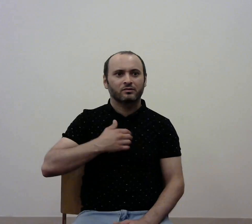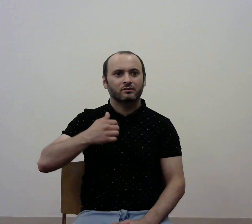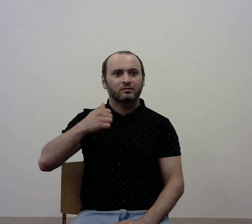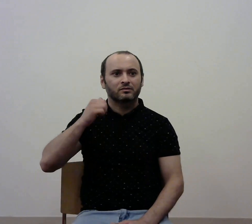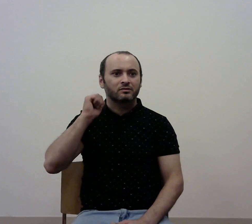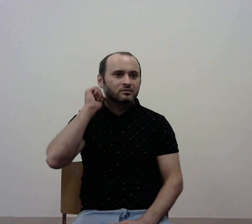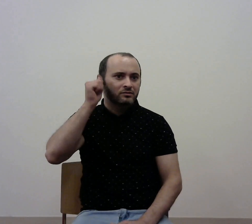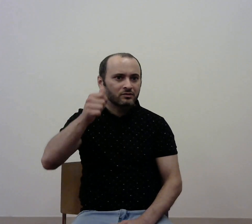sabah